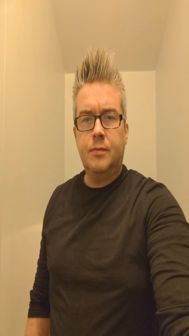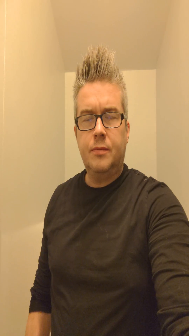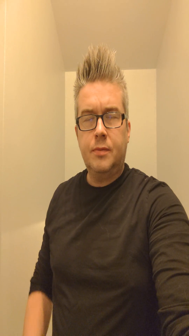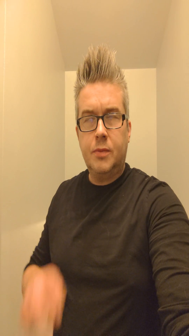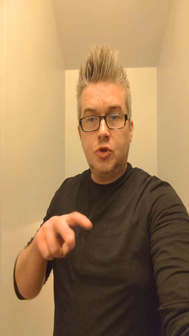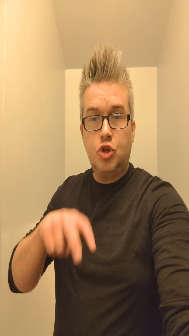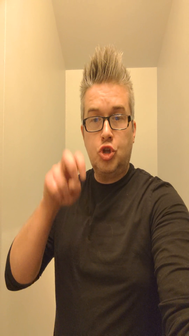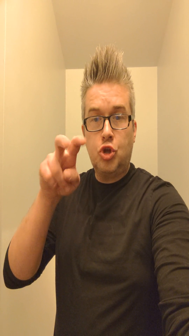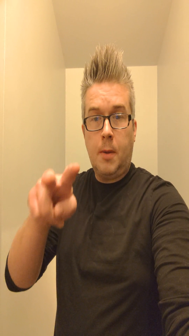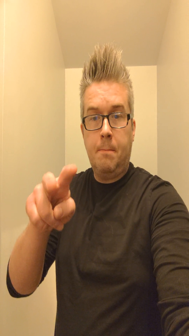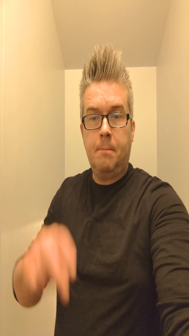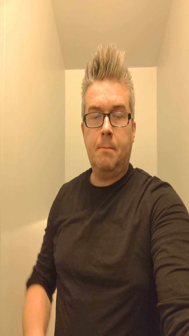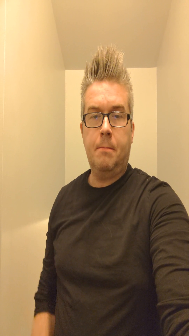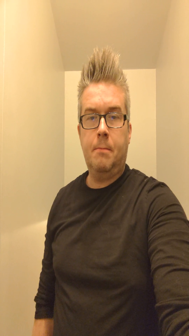jump